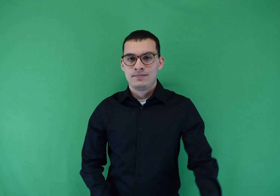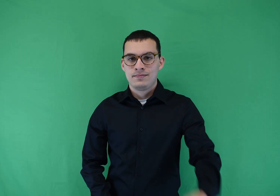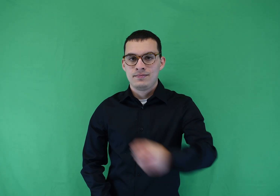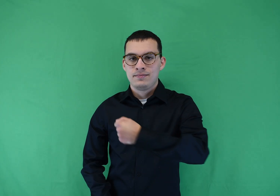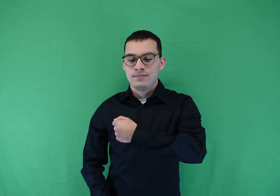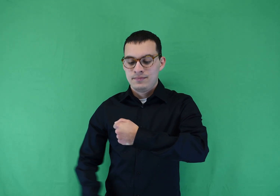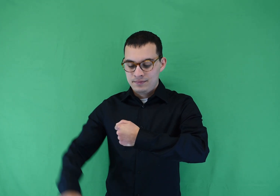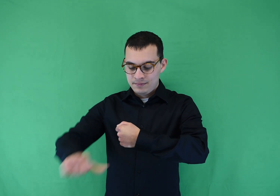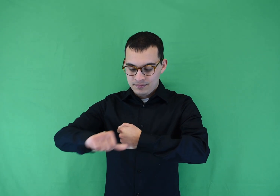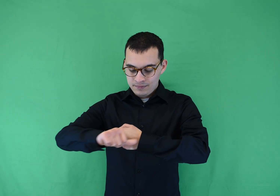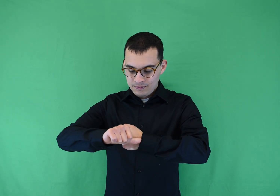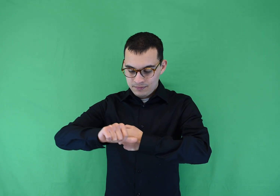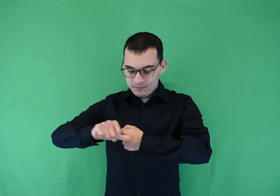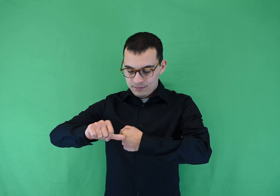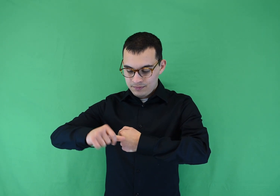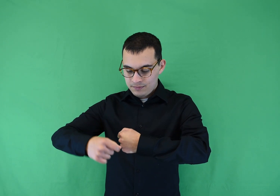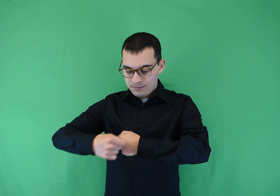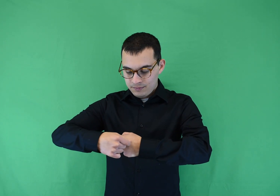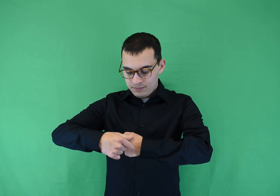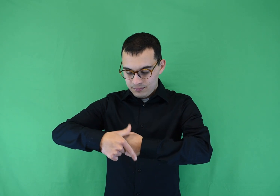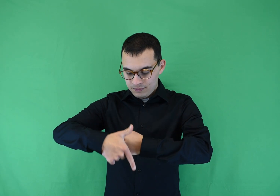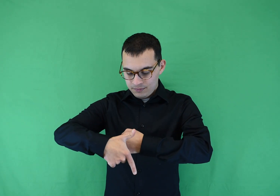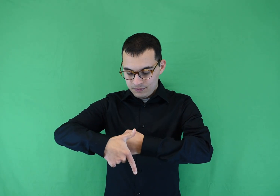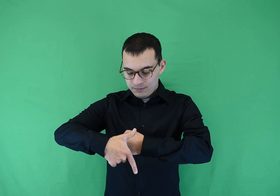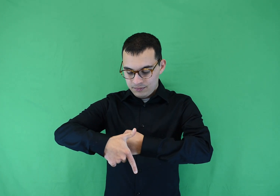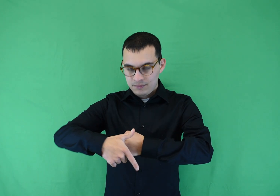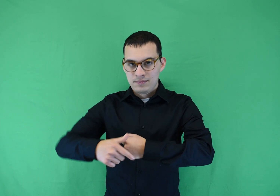cortar abrir